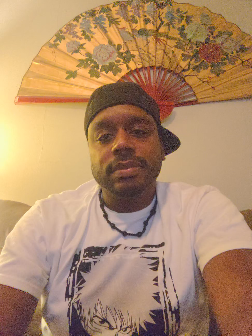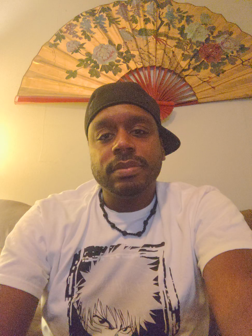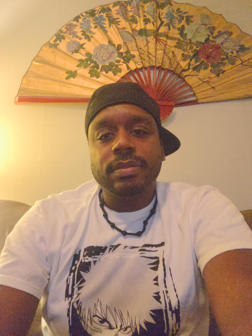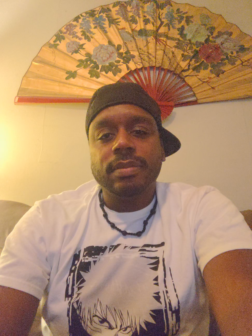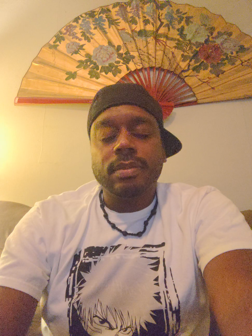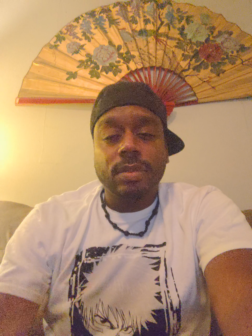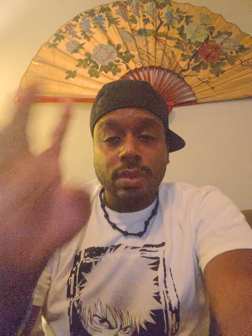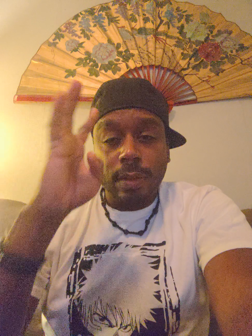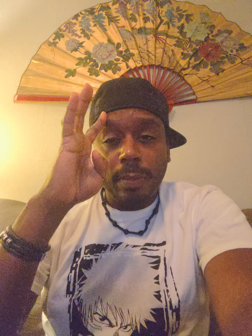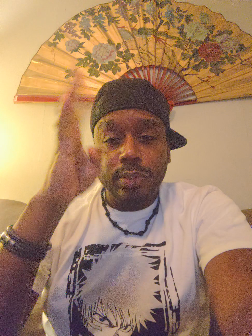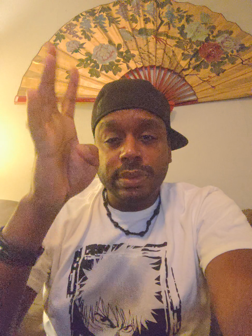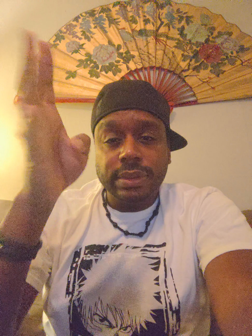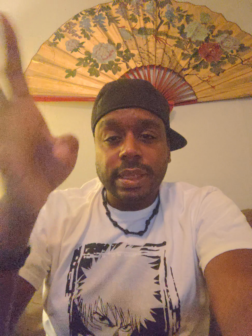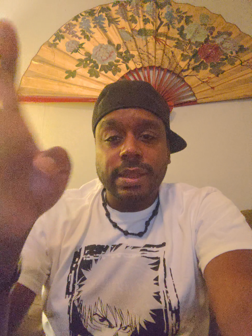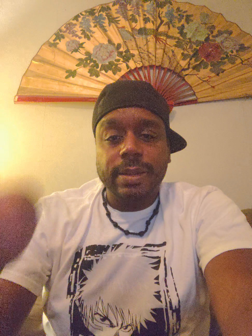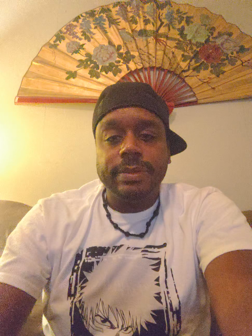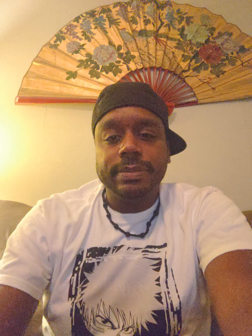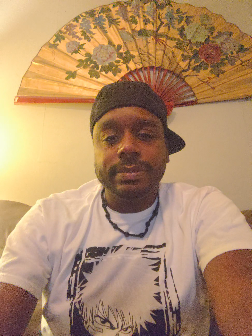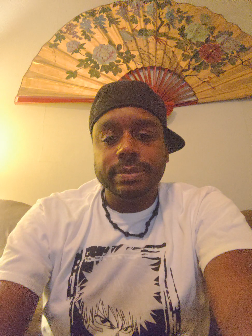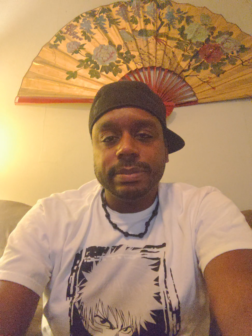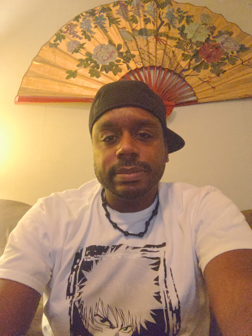pretend